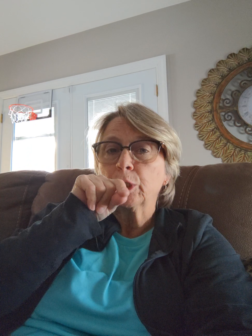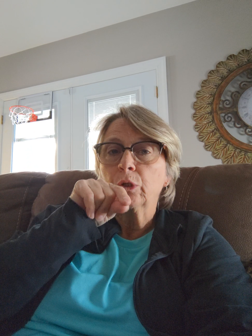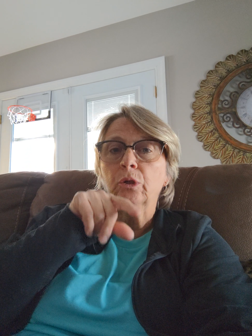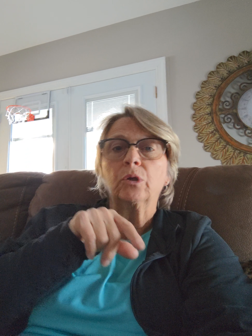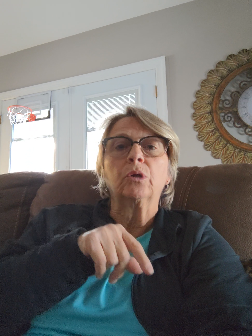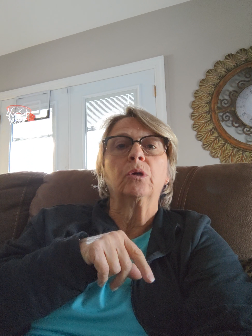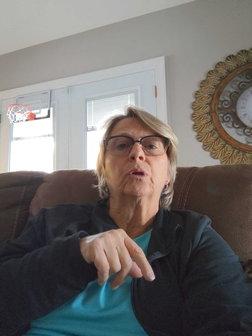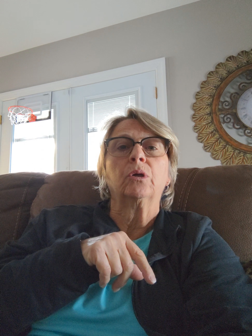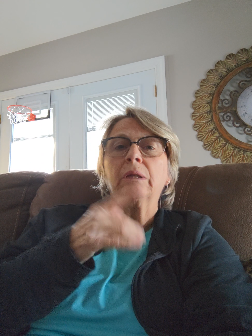bird